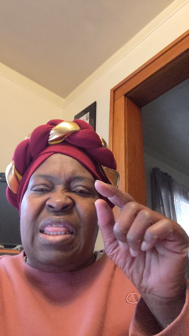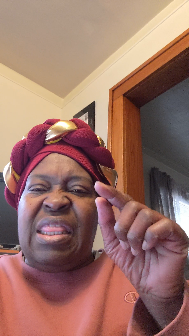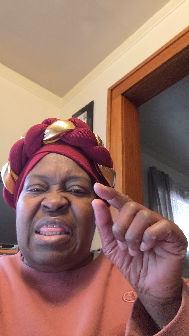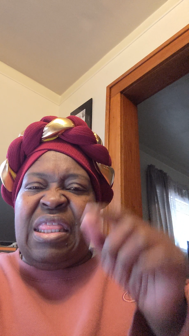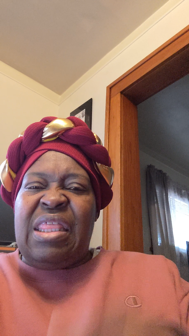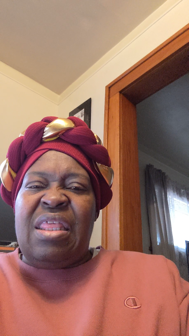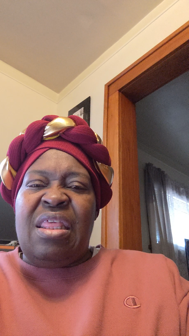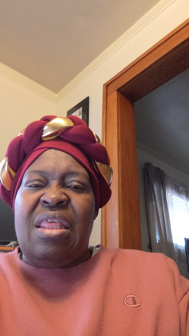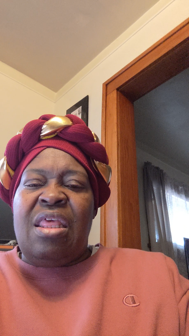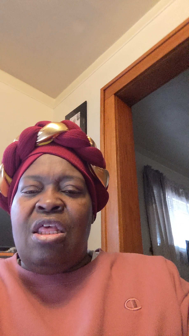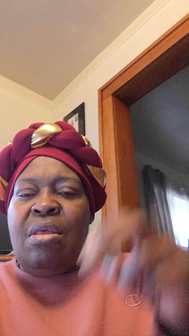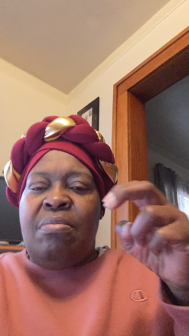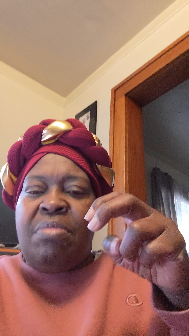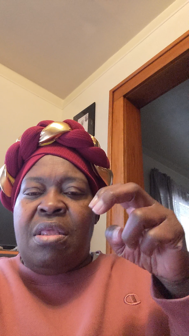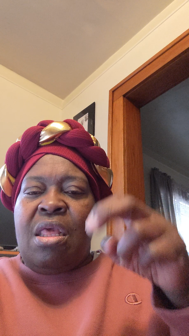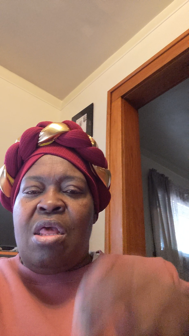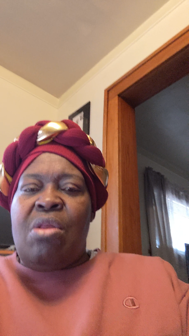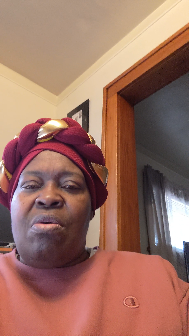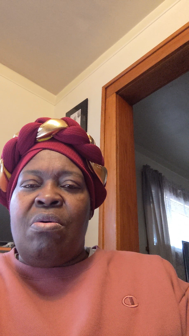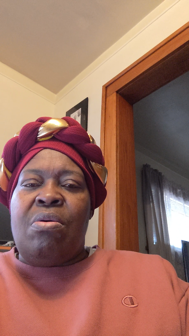potato